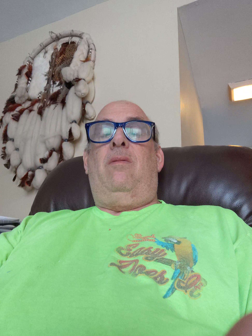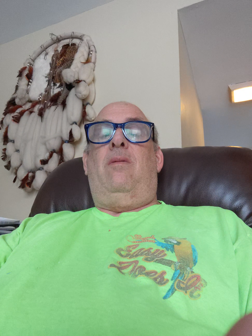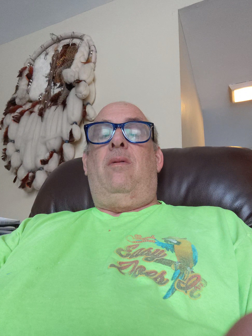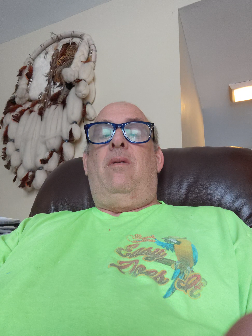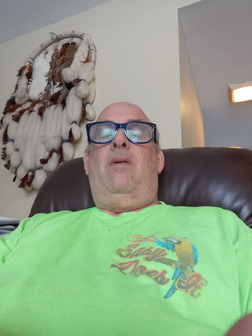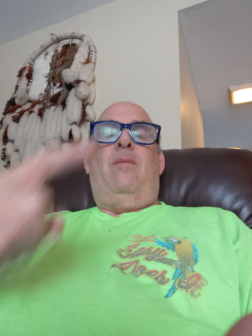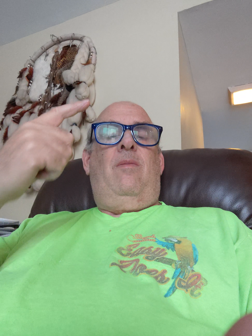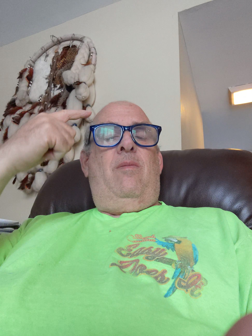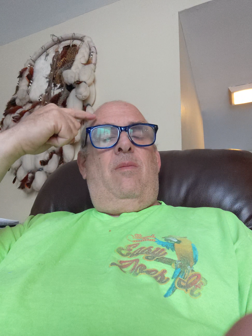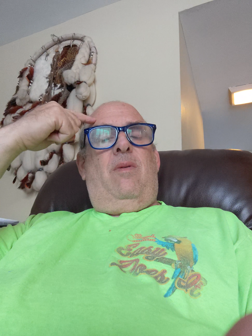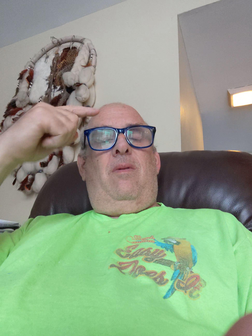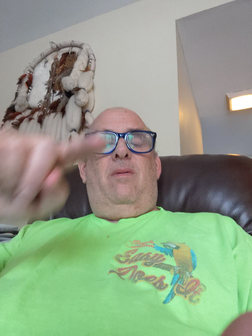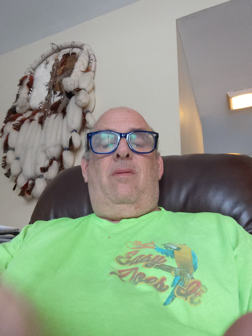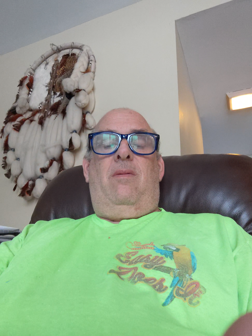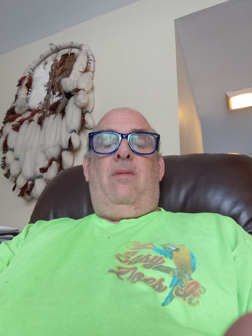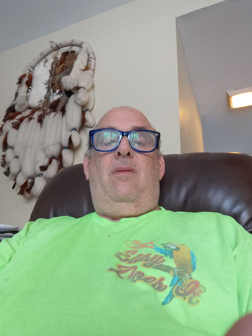penny